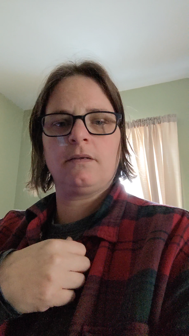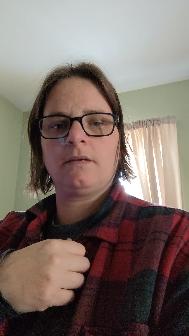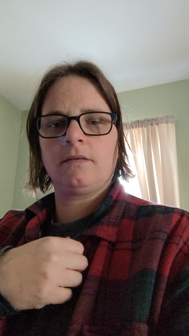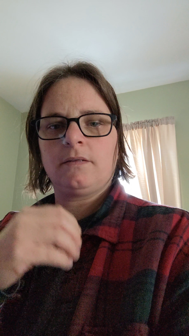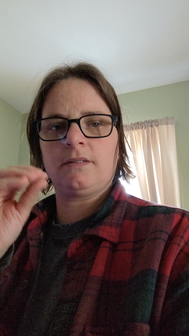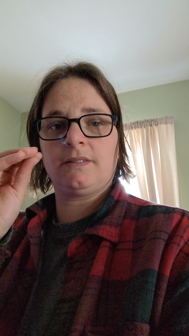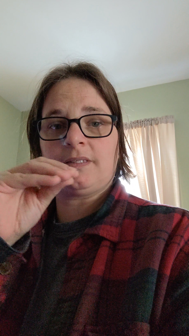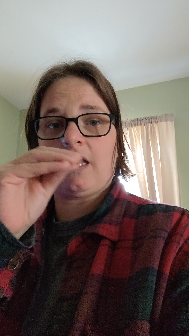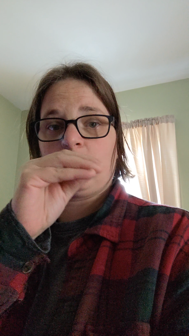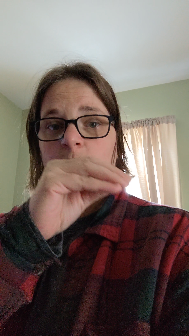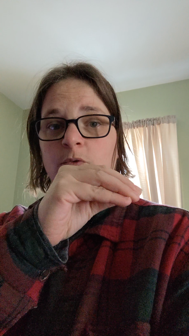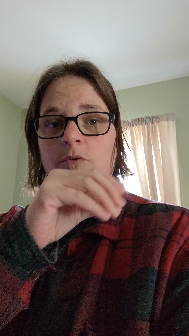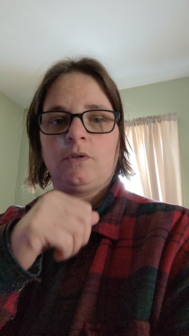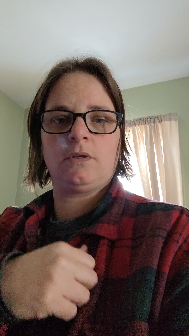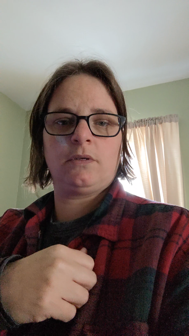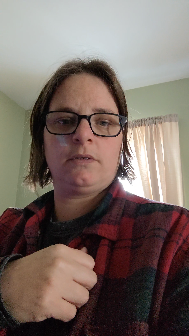dinosaur